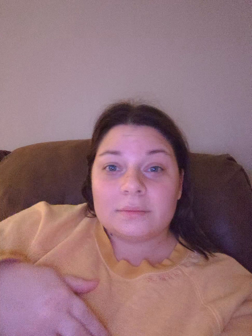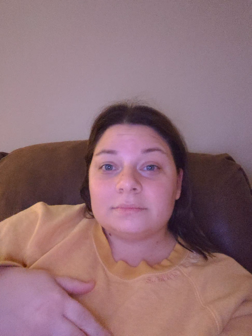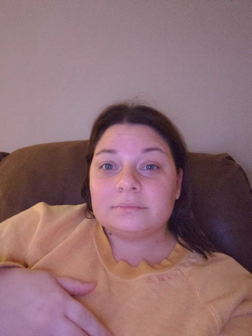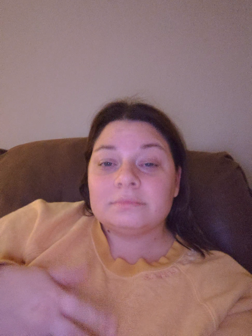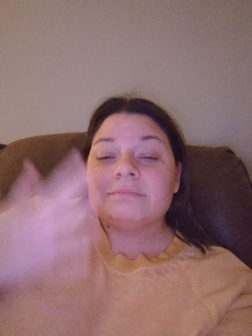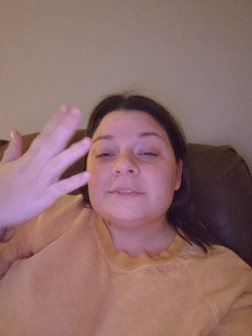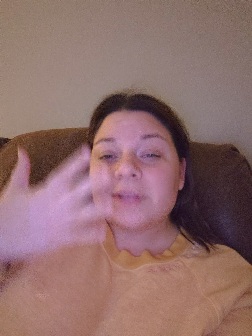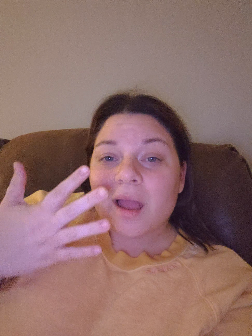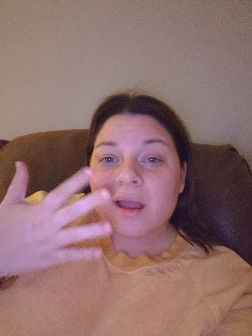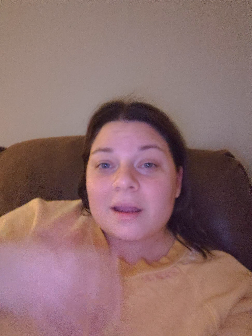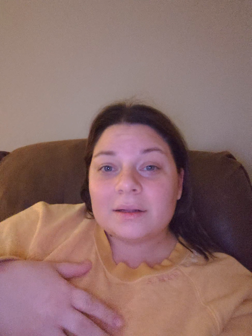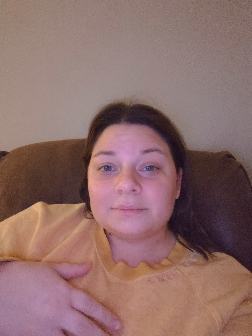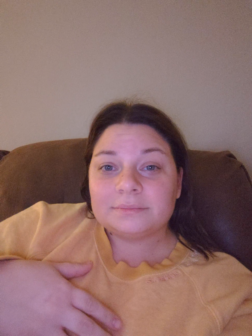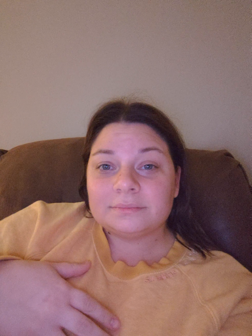sad